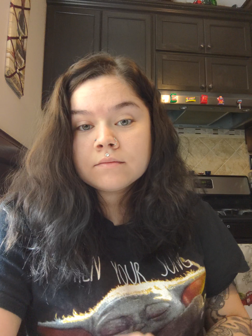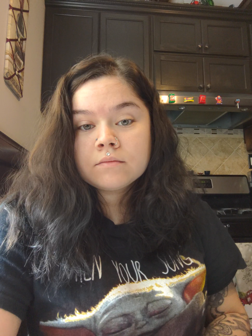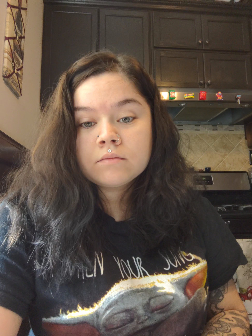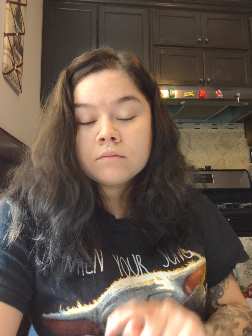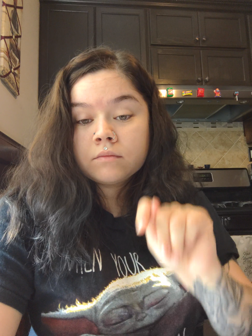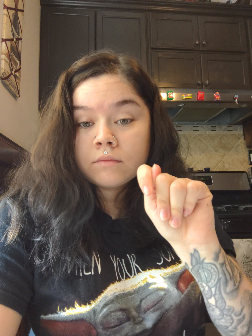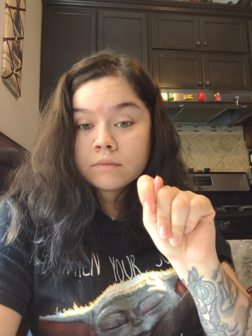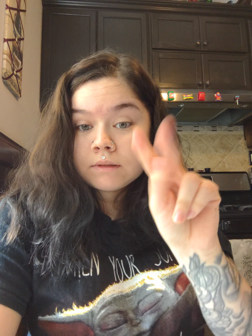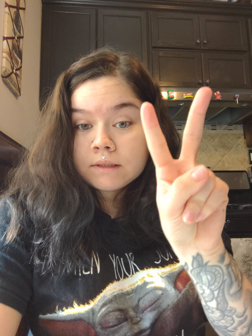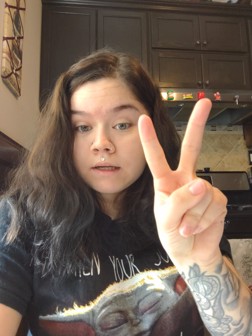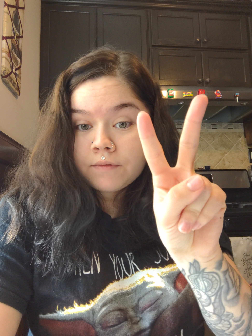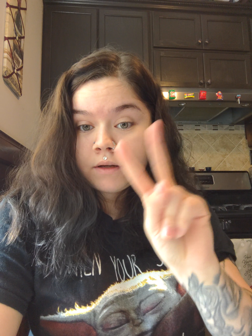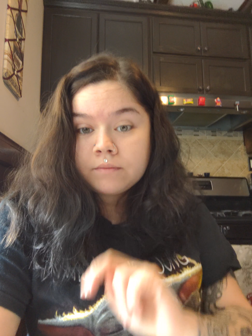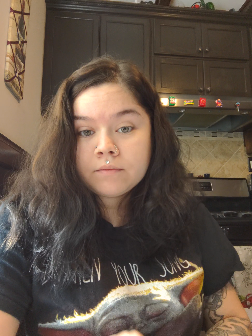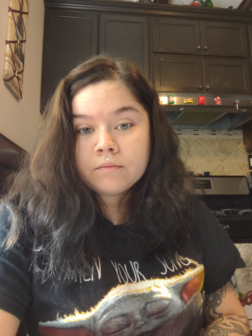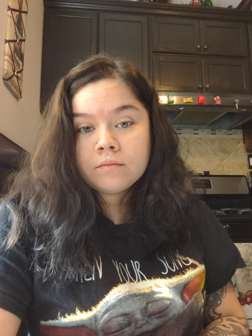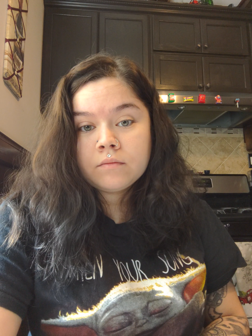TV